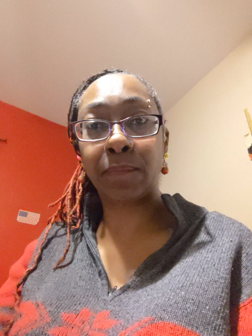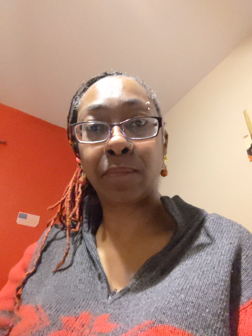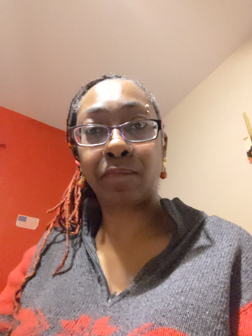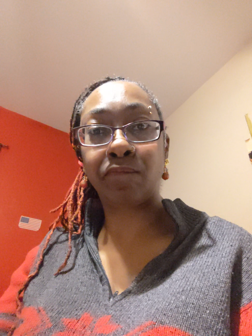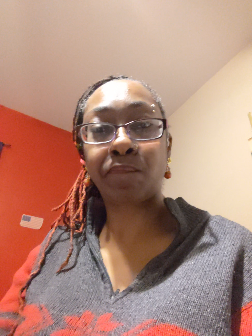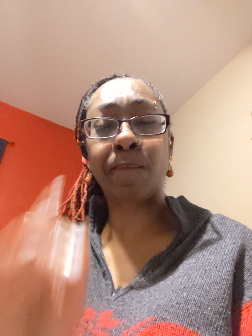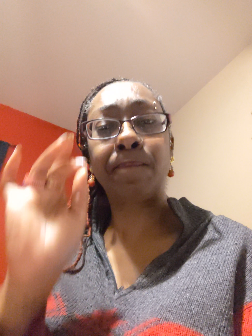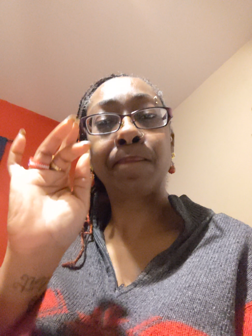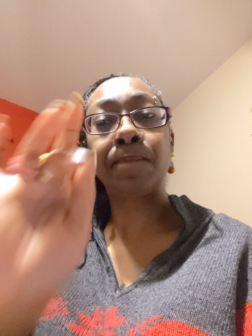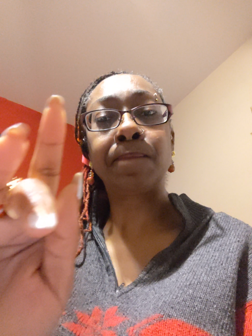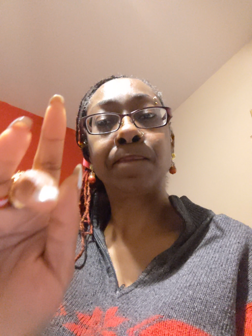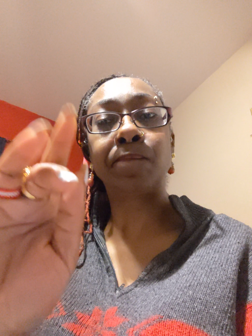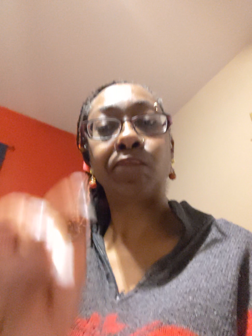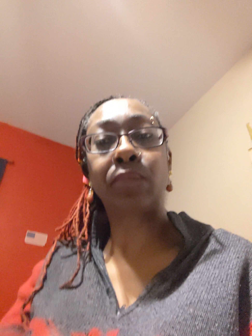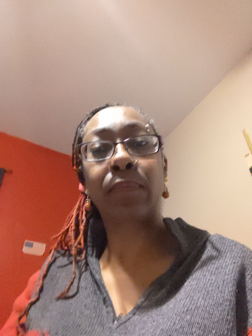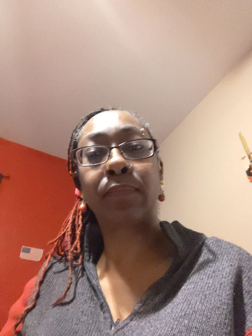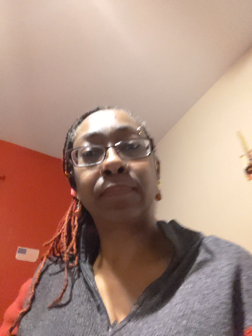touch